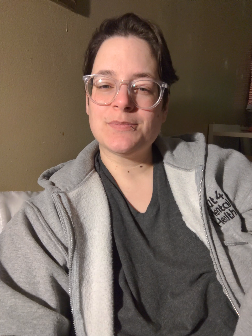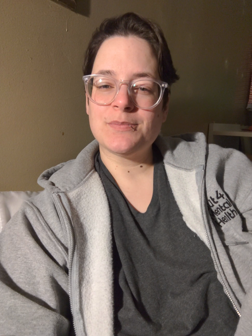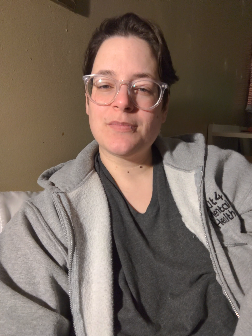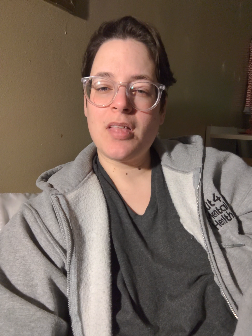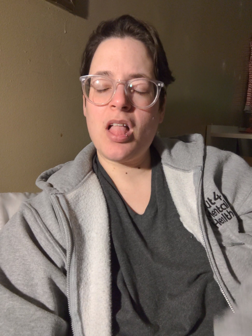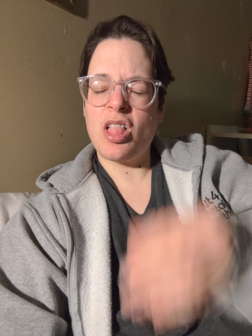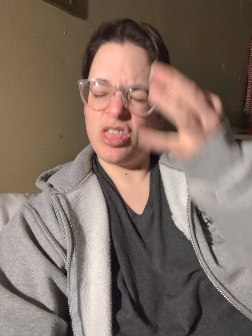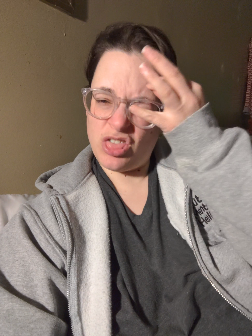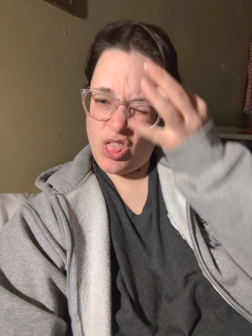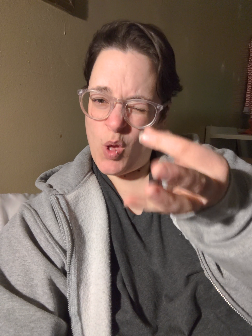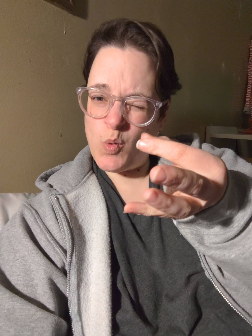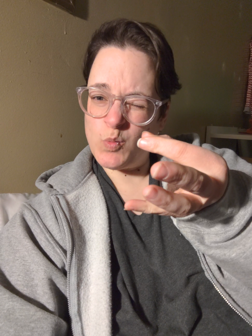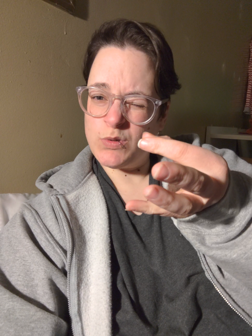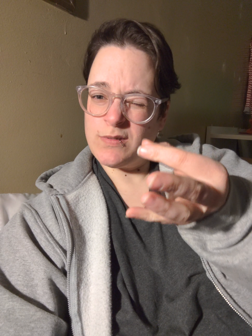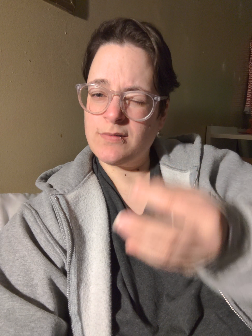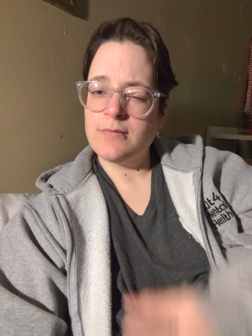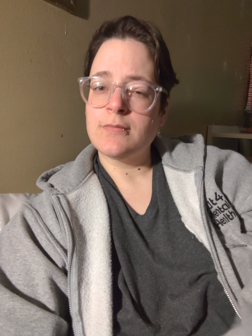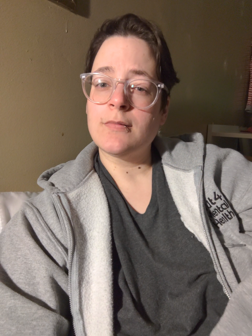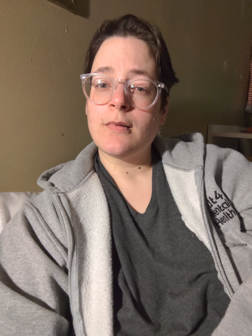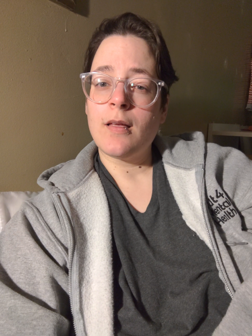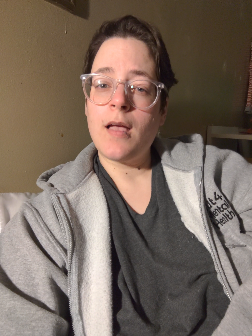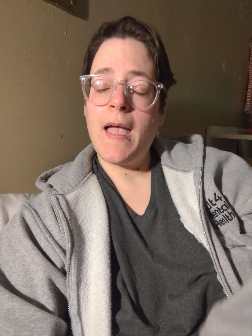close